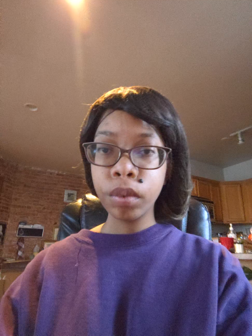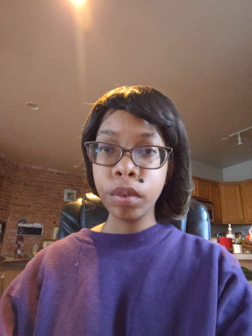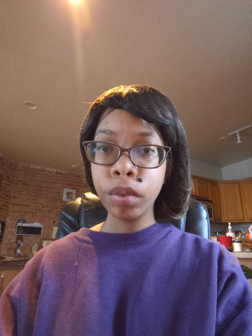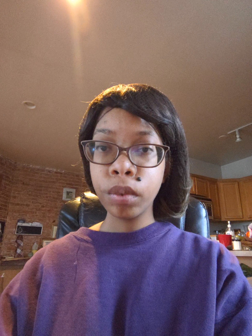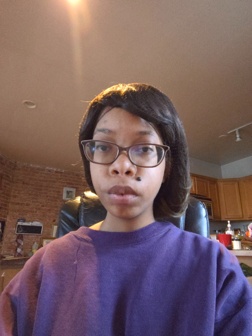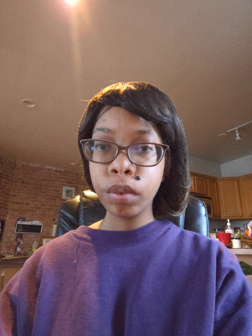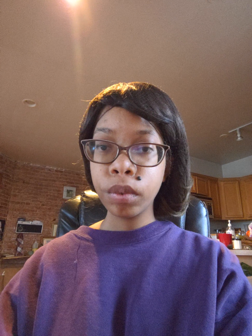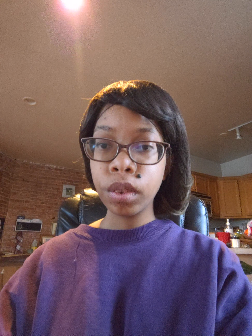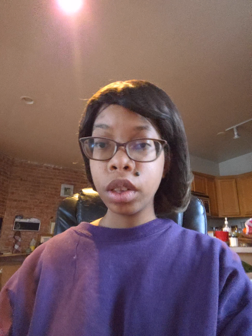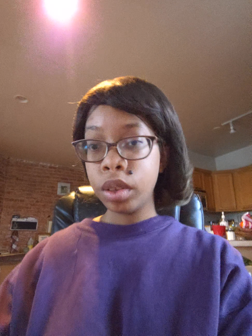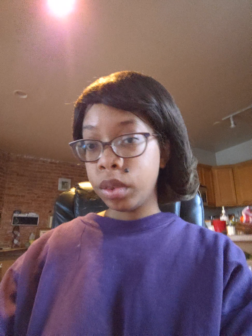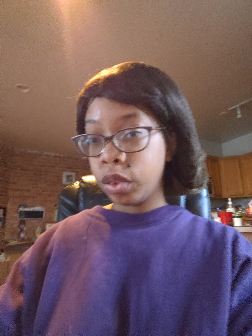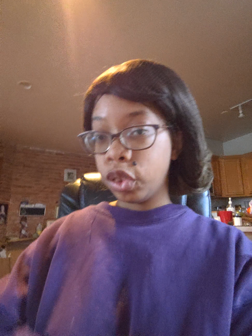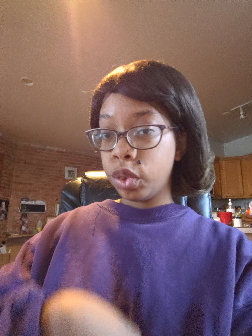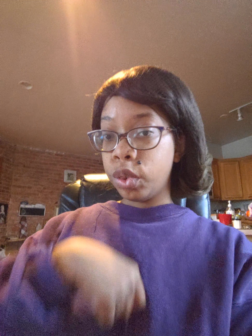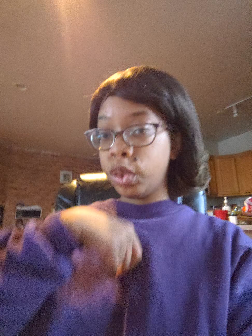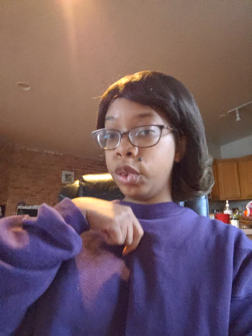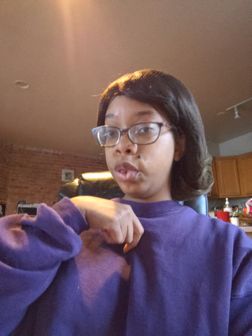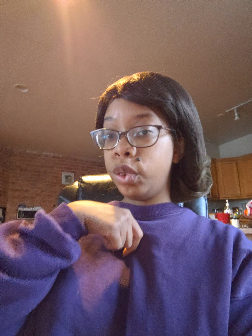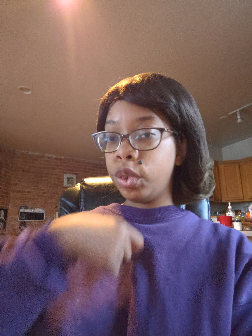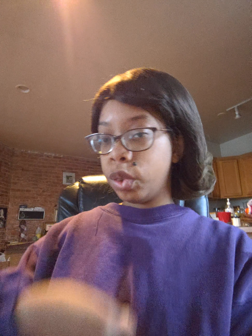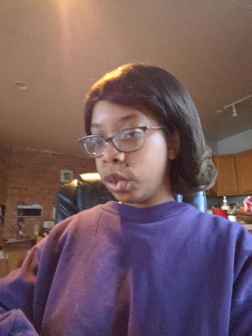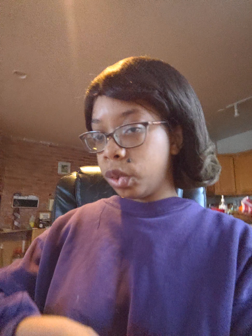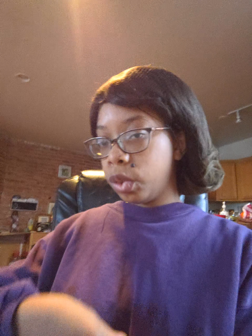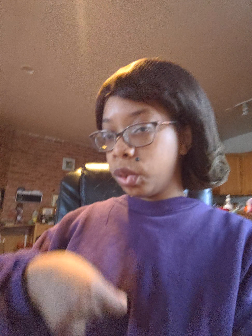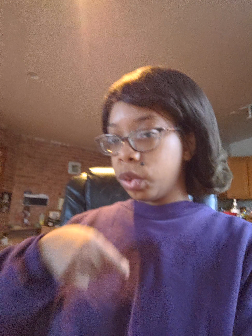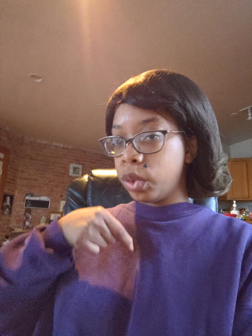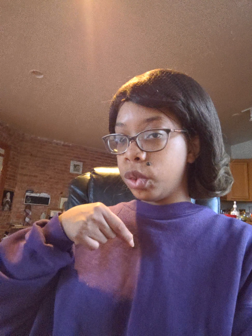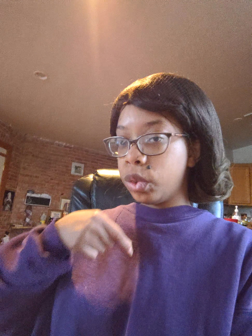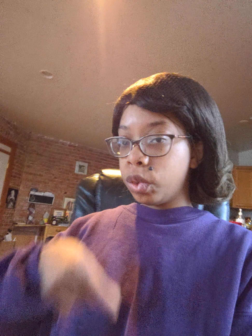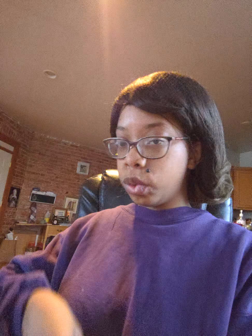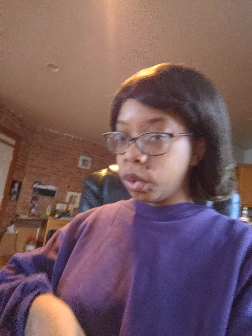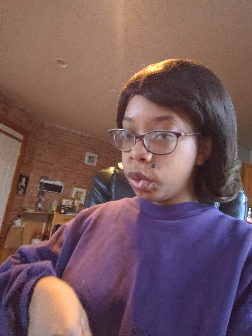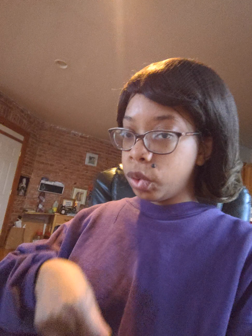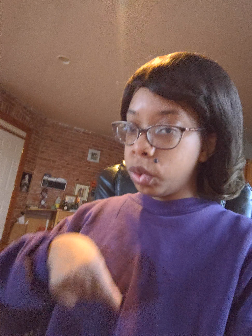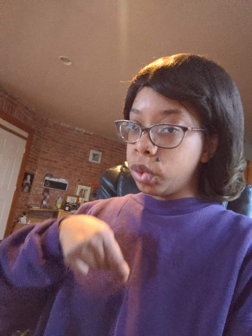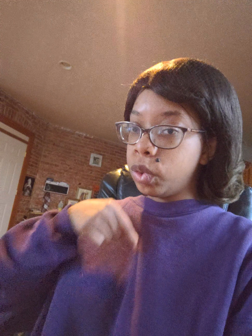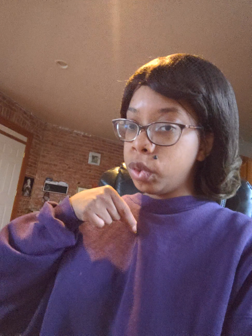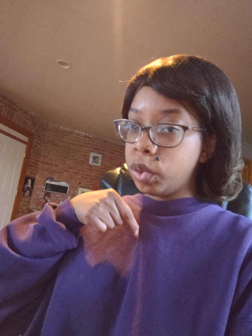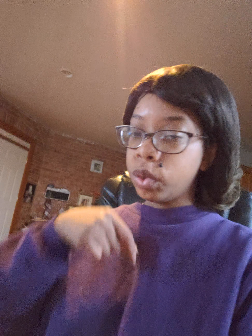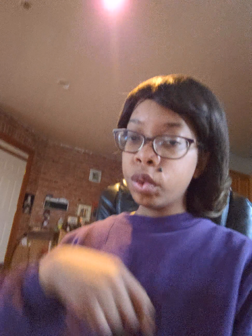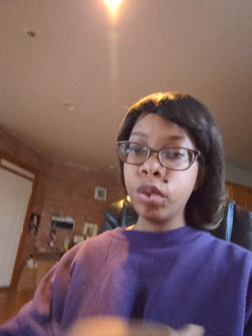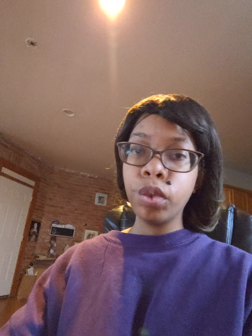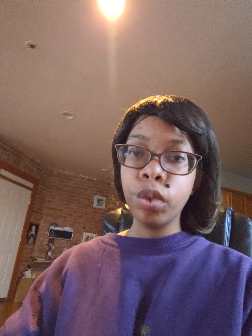zipper